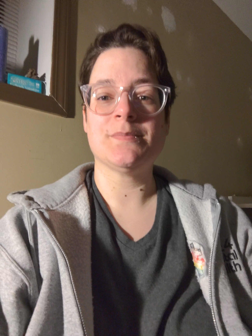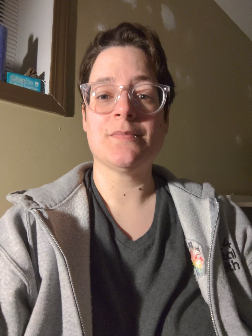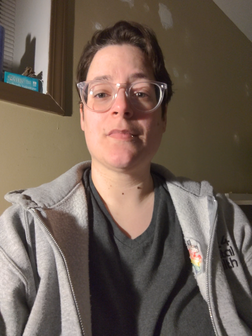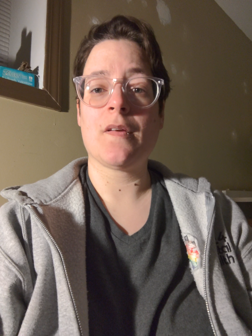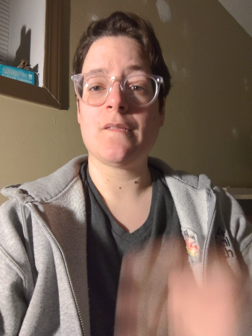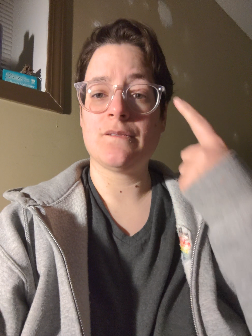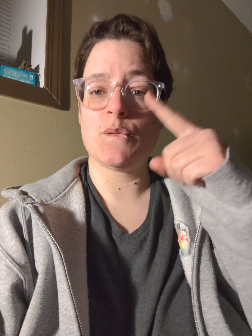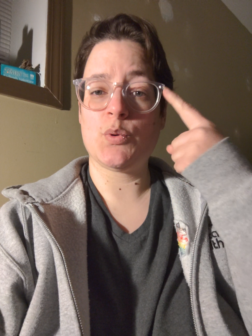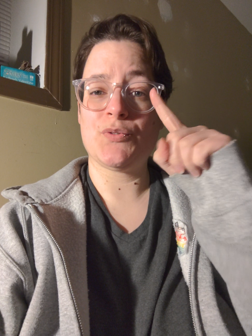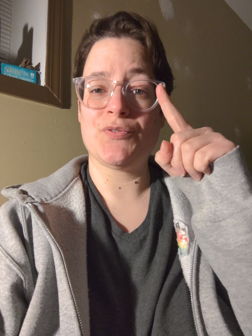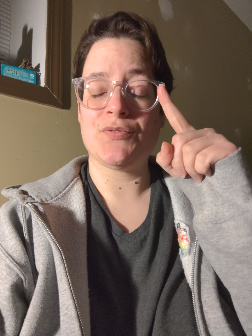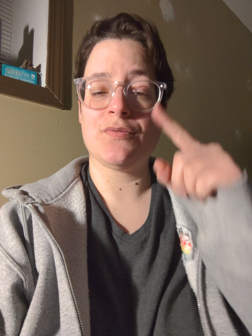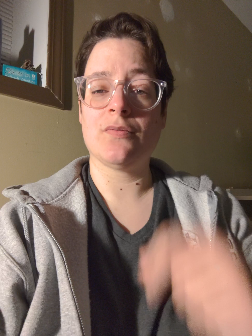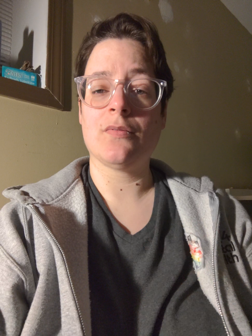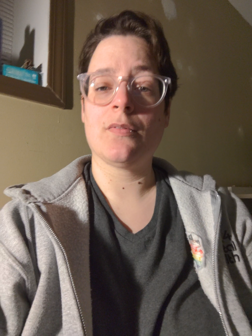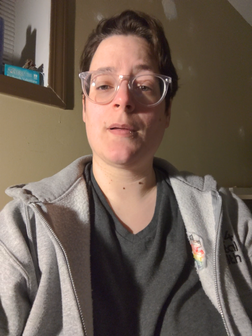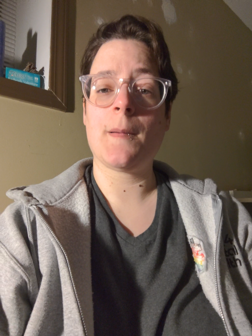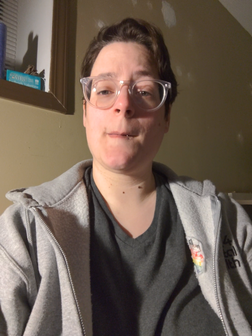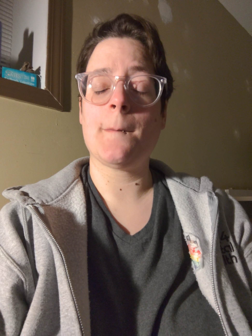for